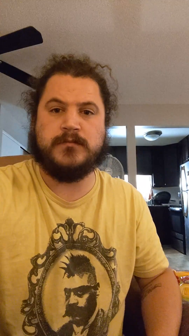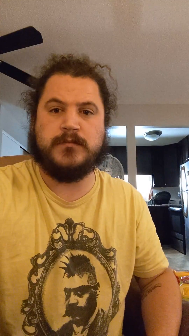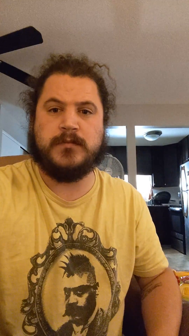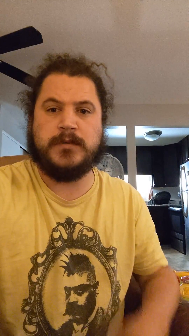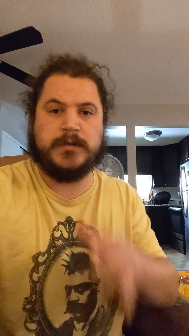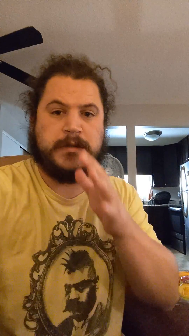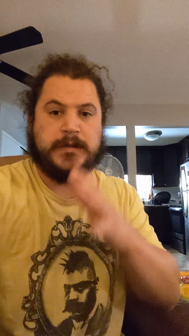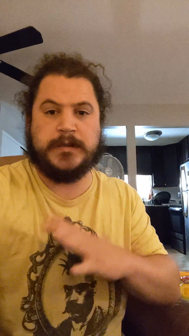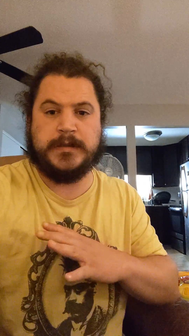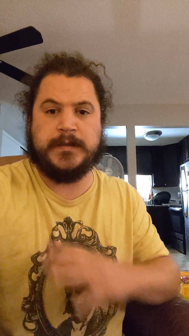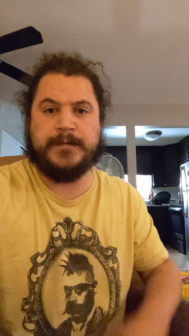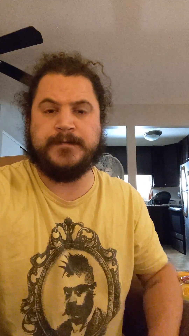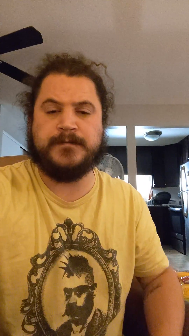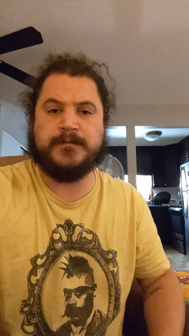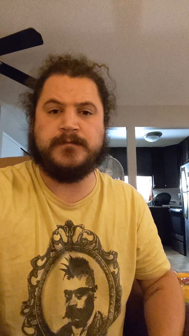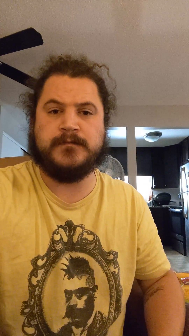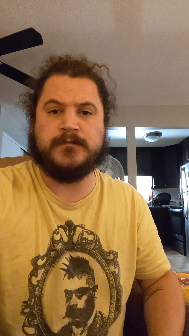lady